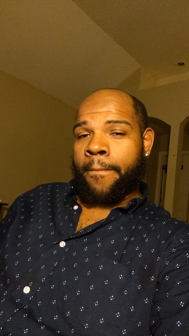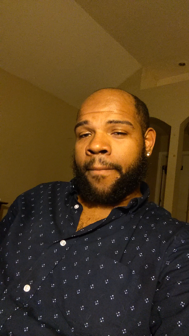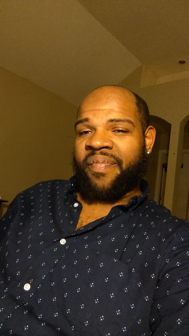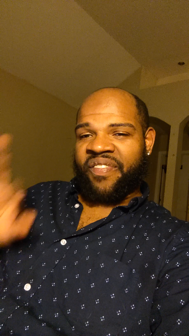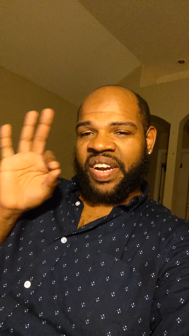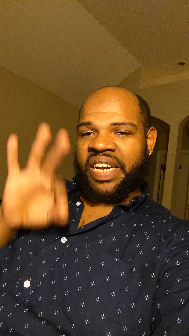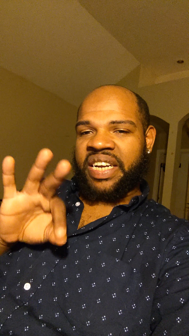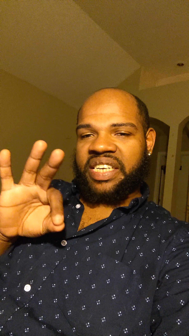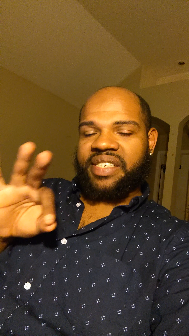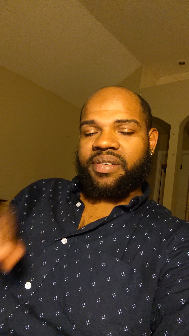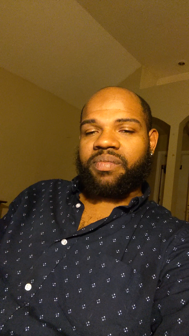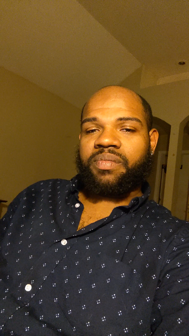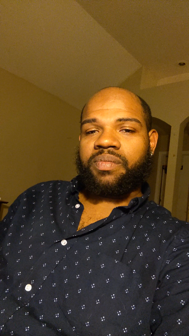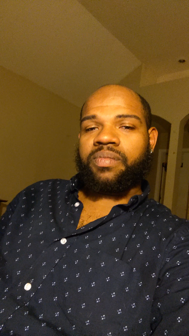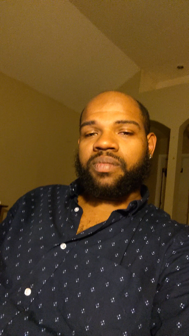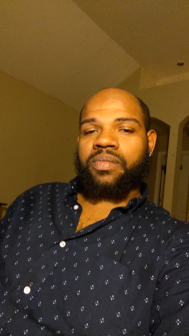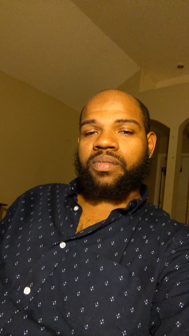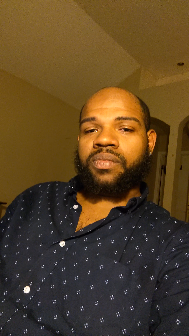fit